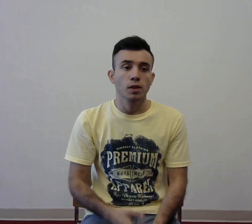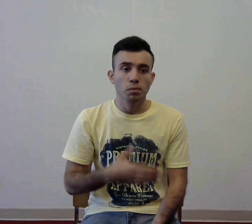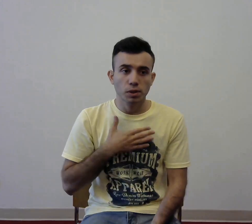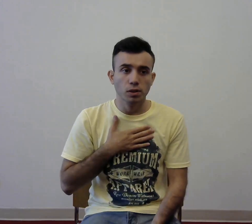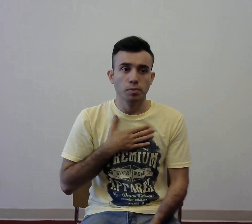mən